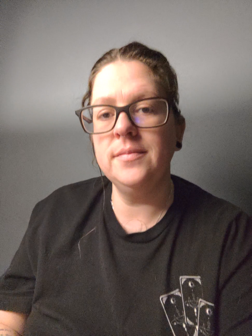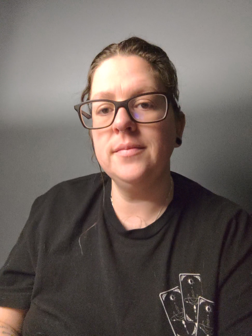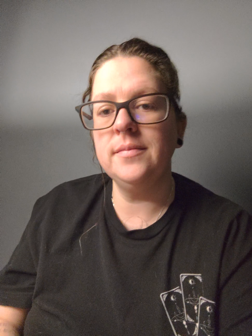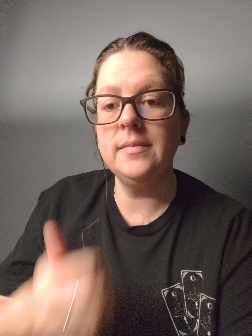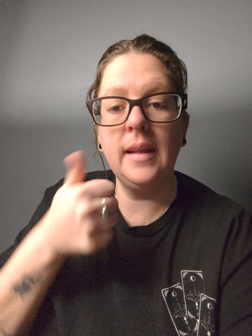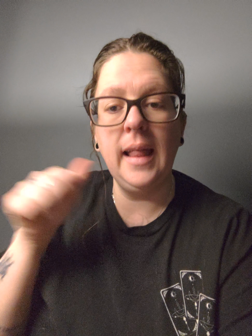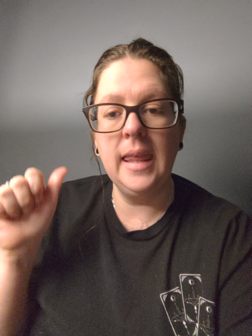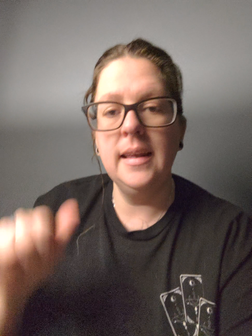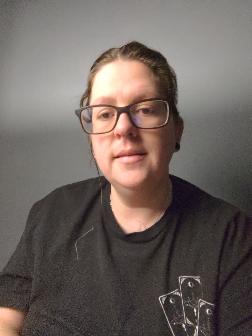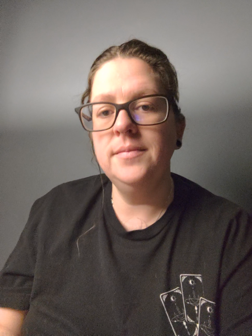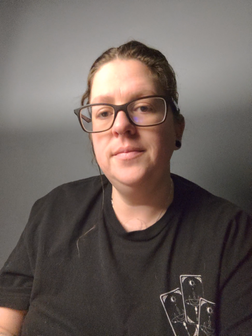any